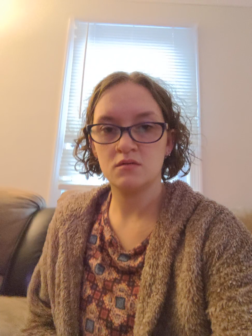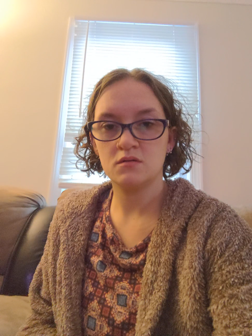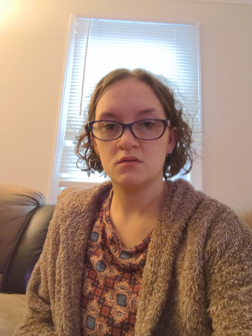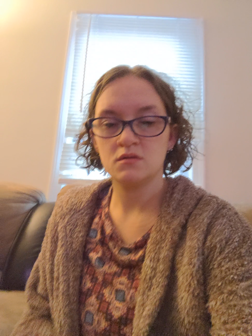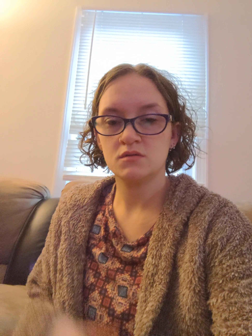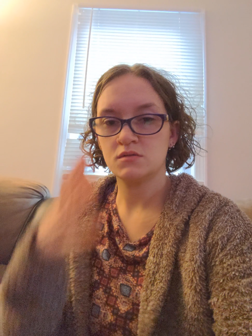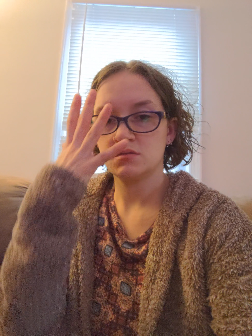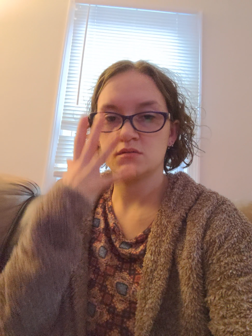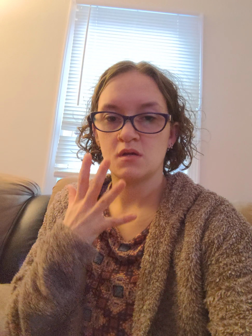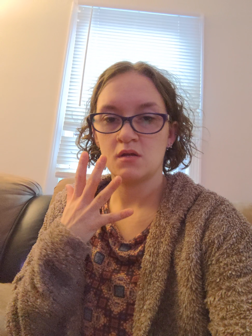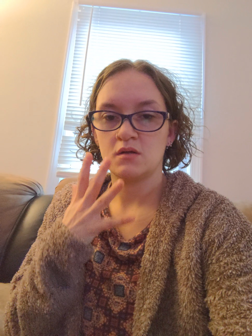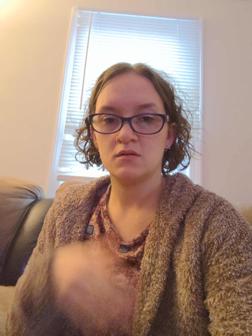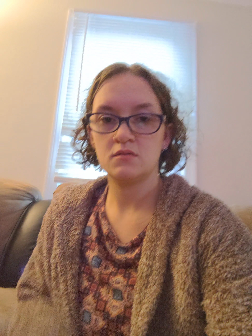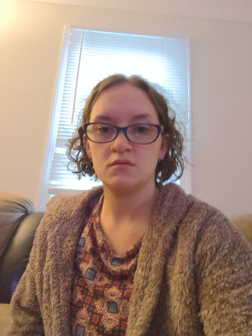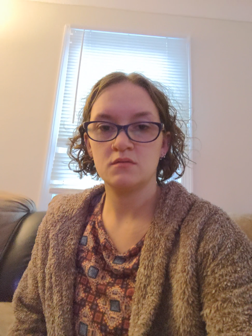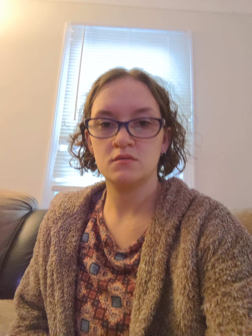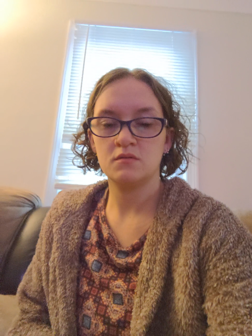sad